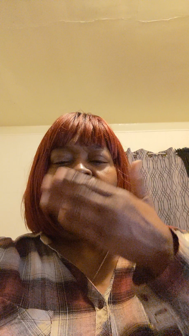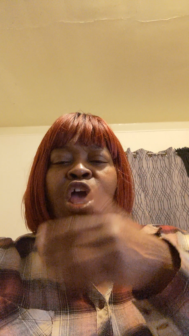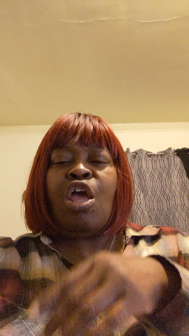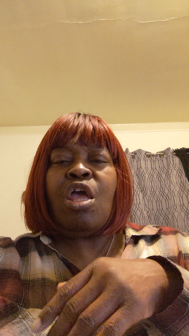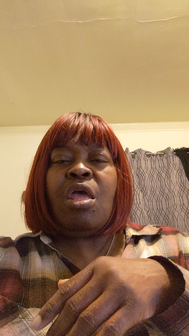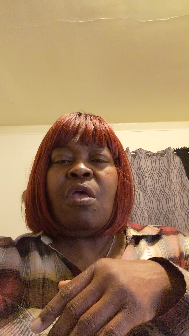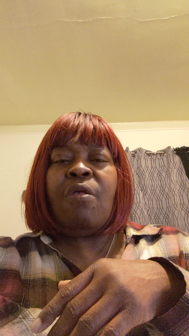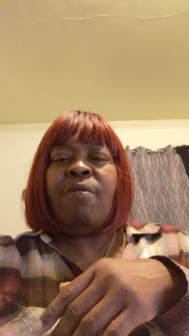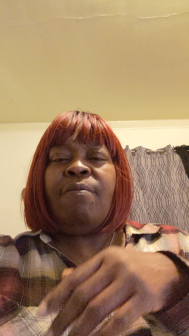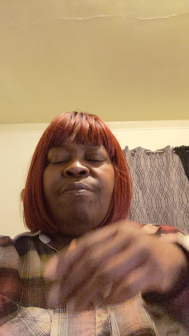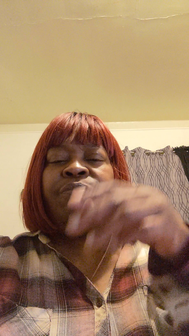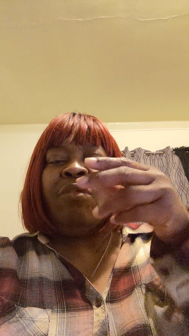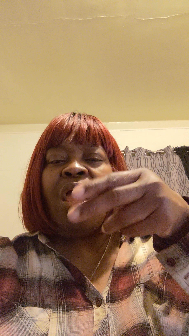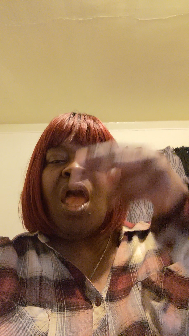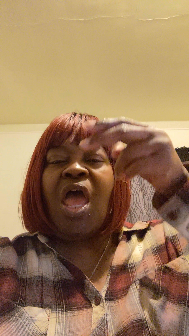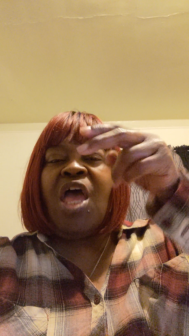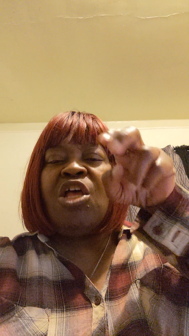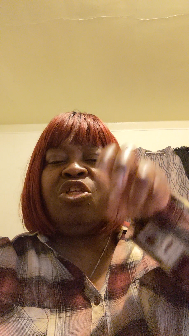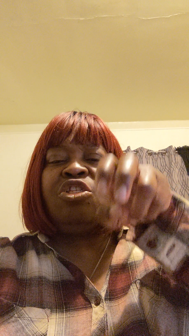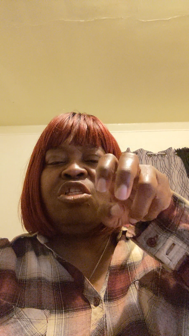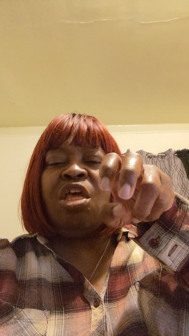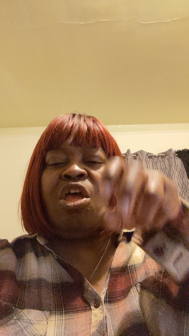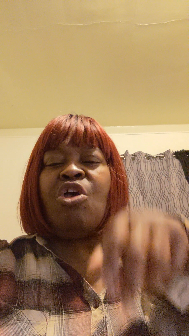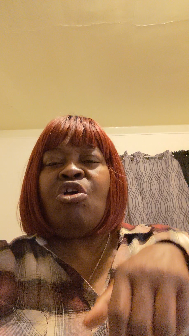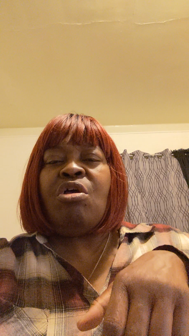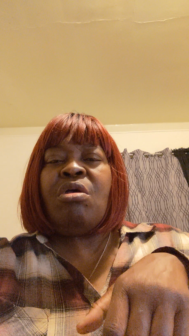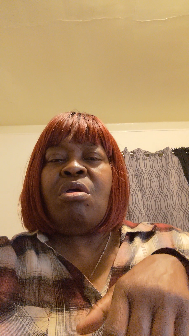high chair